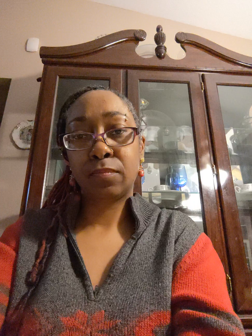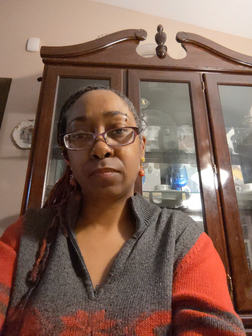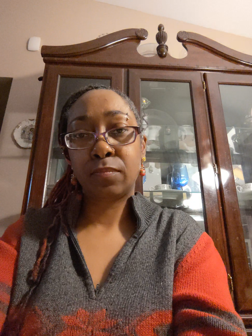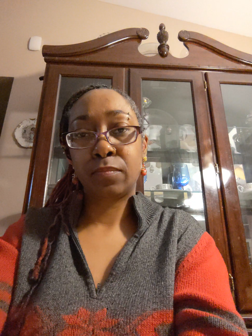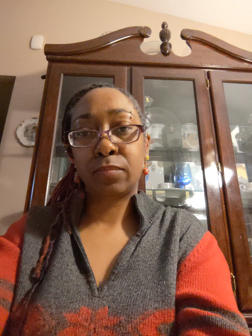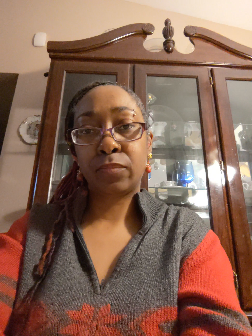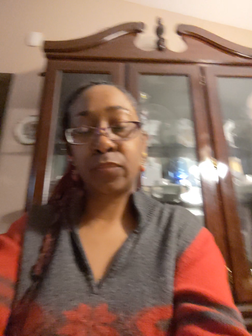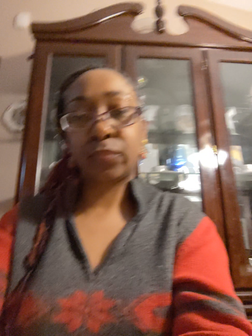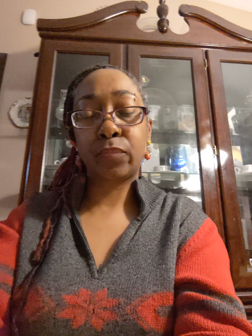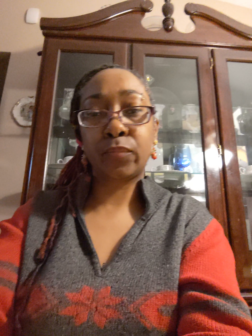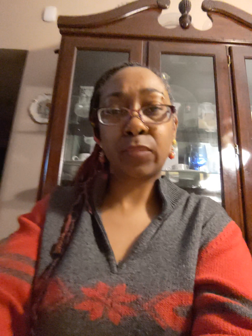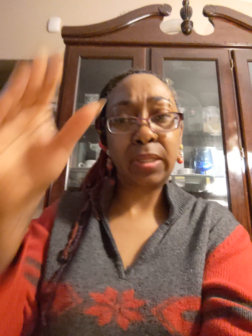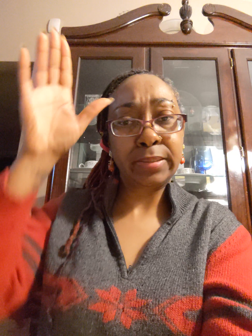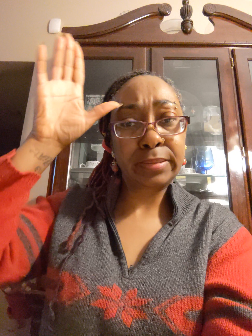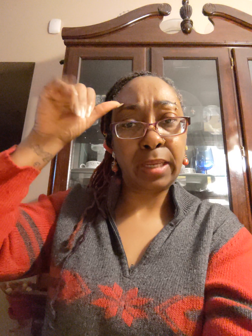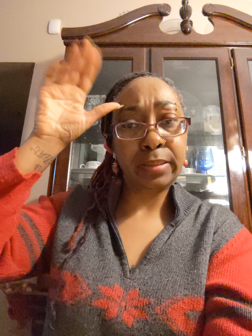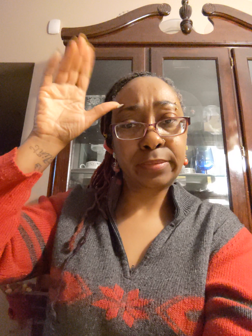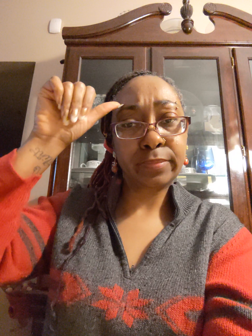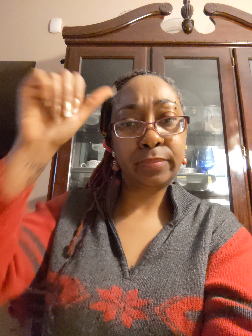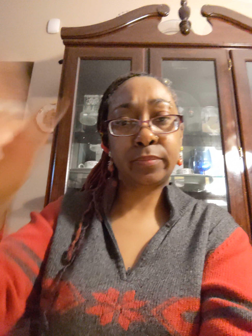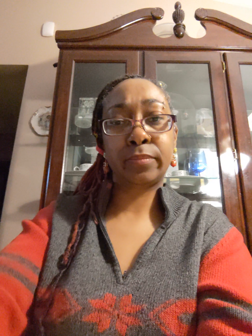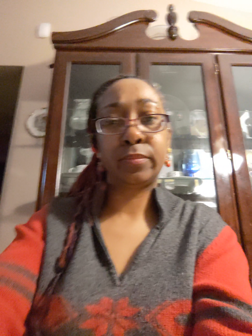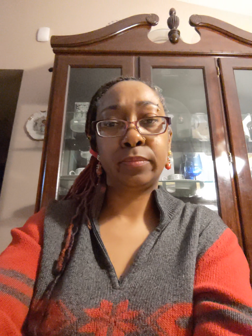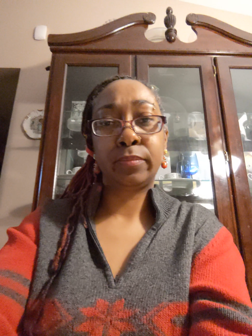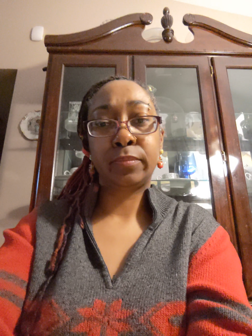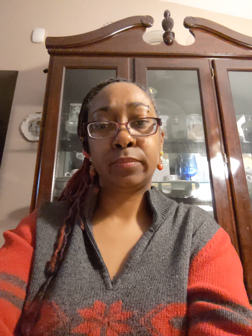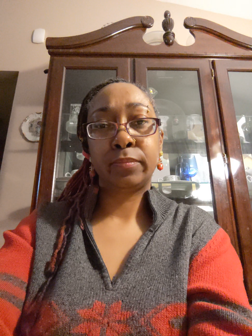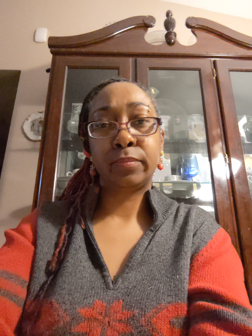donkey